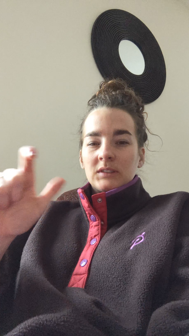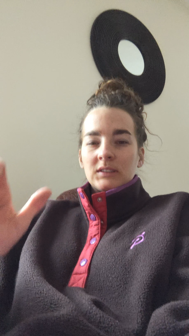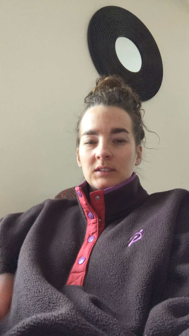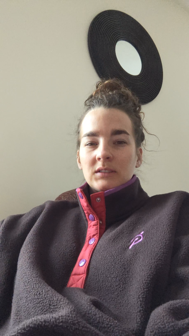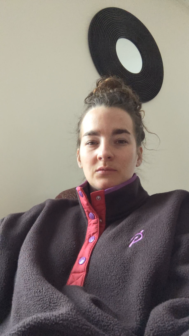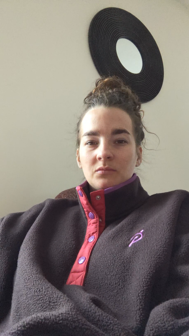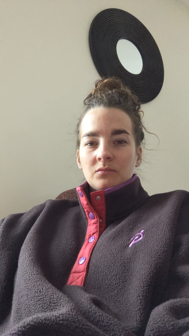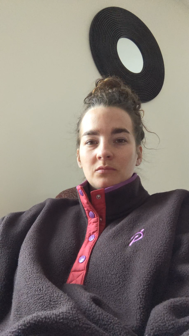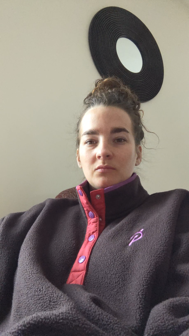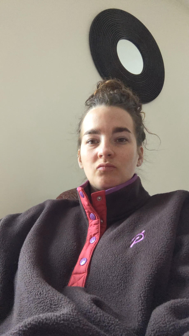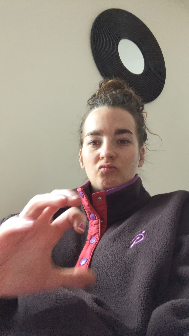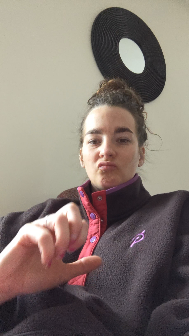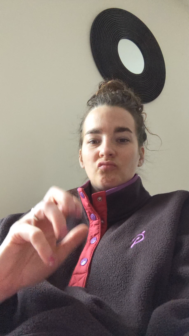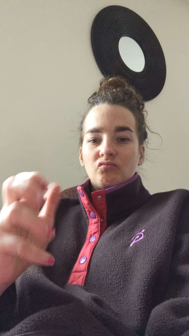play dough